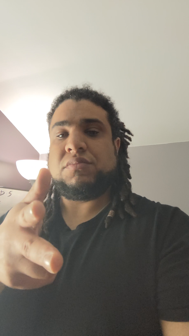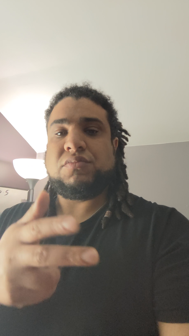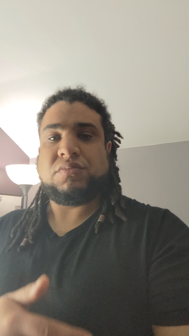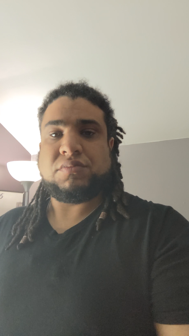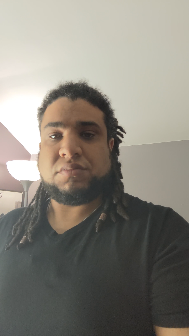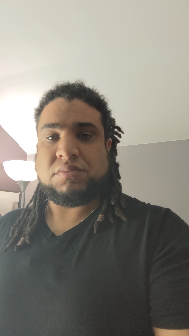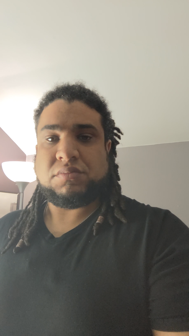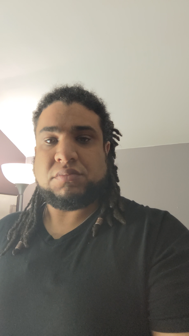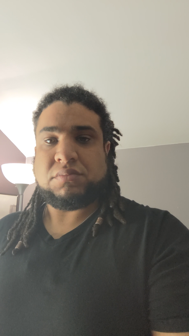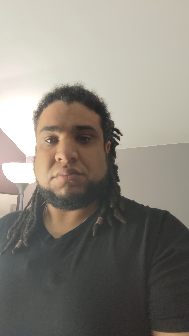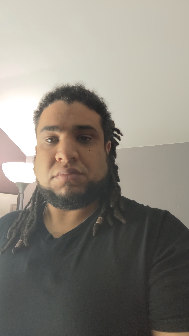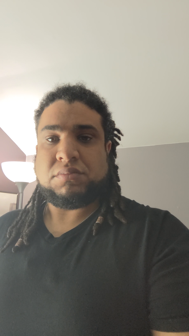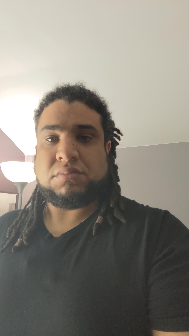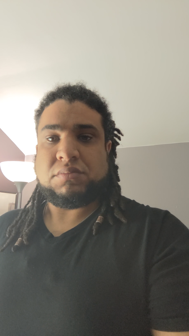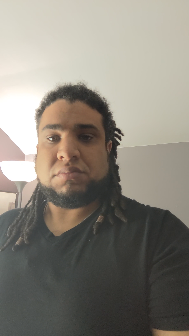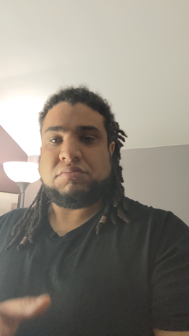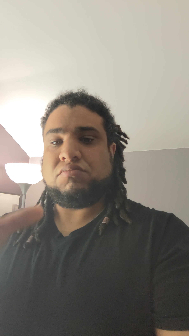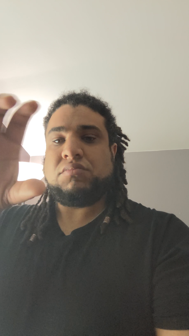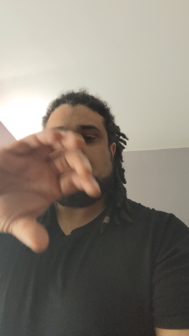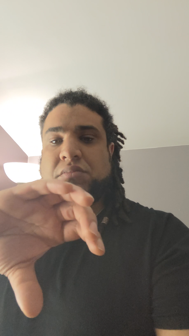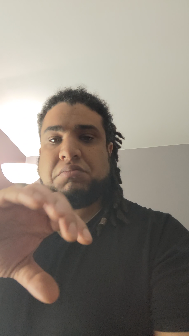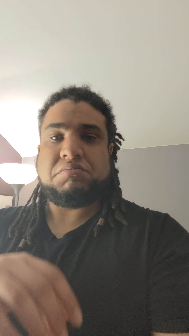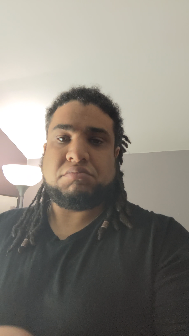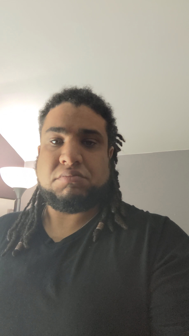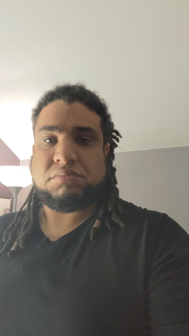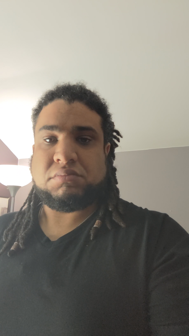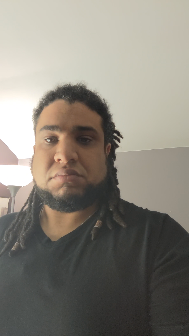dump